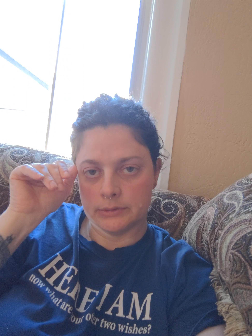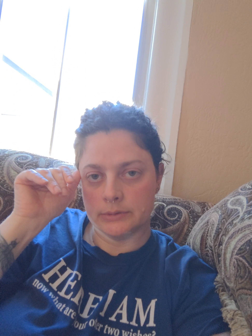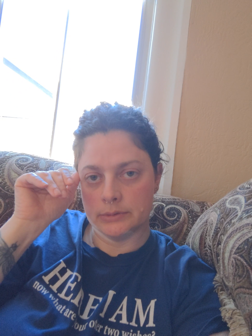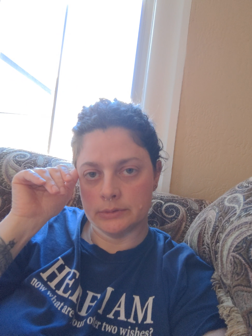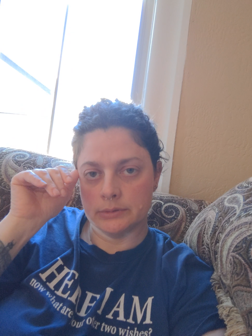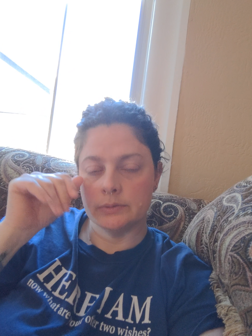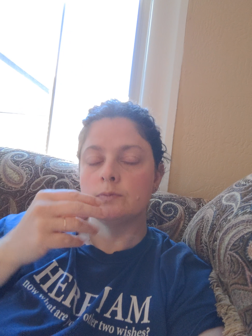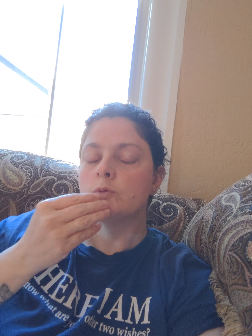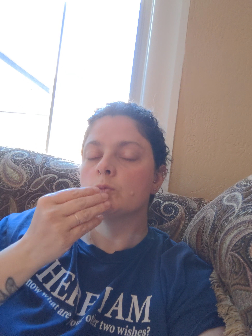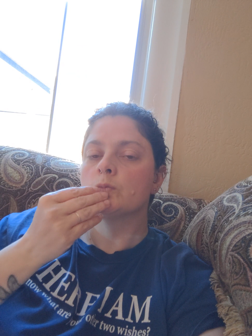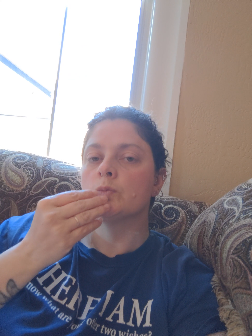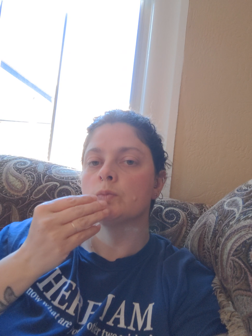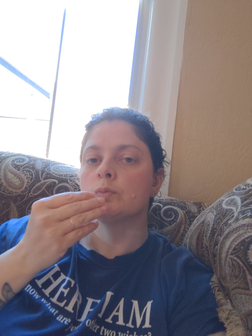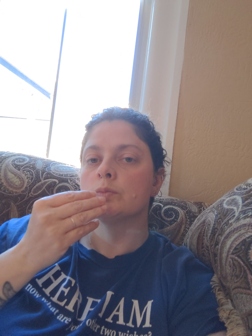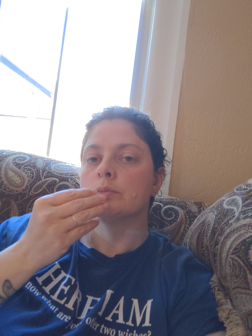food